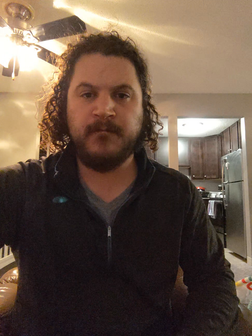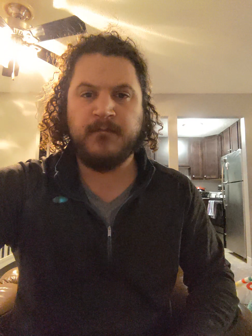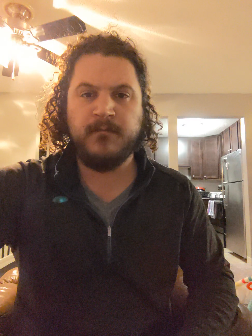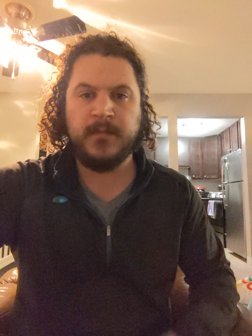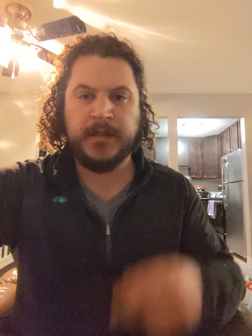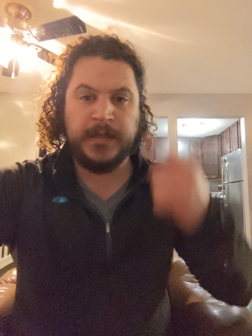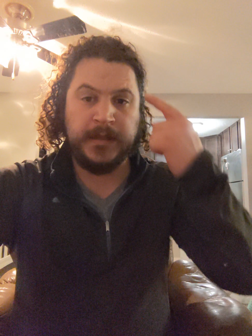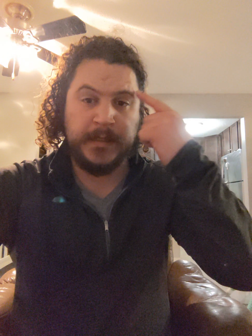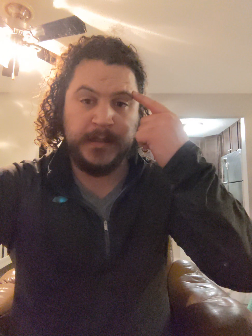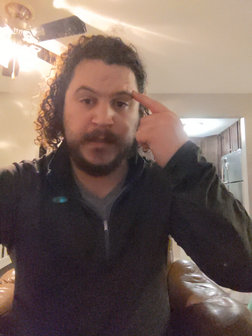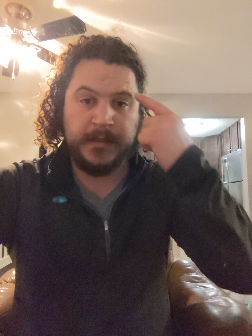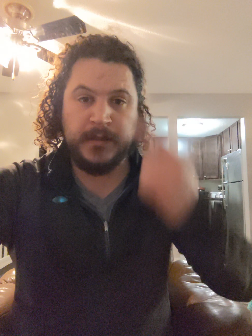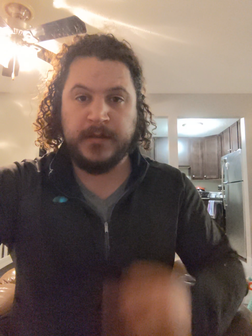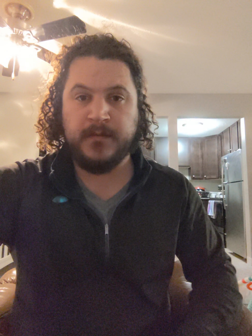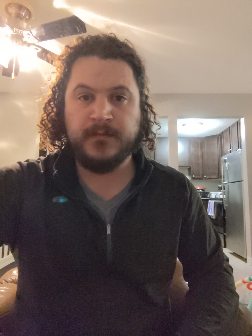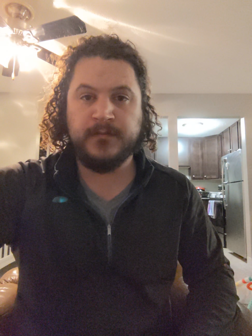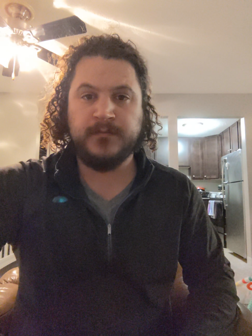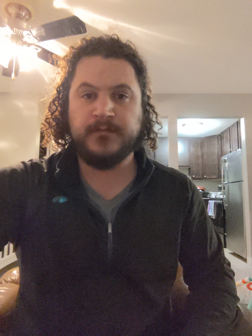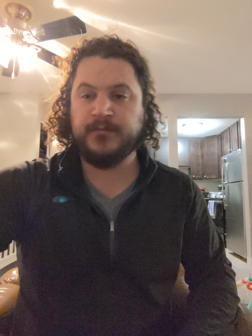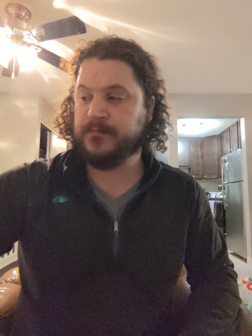think